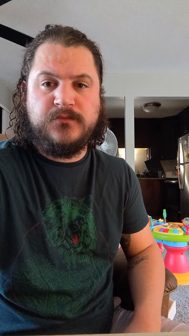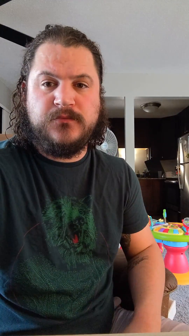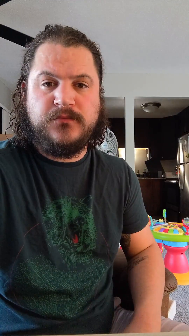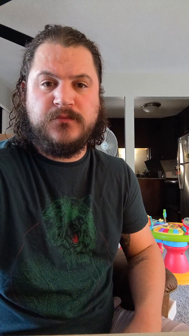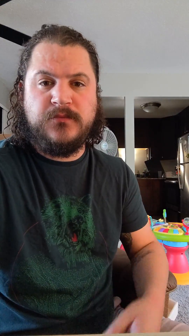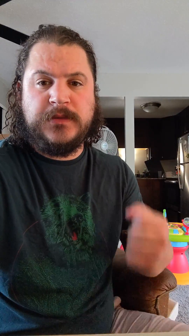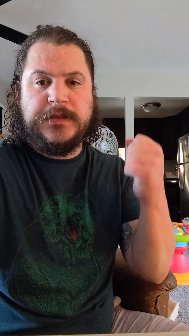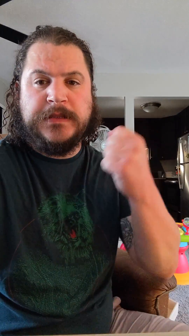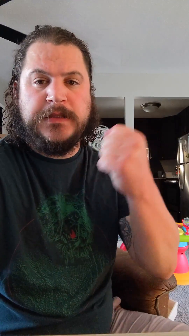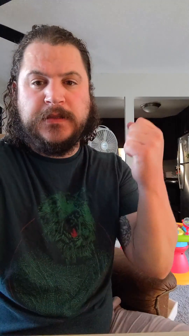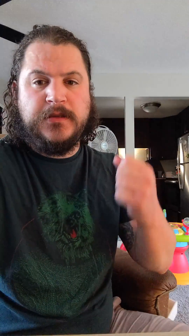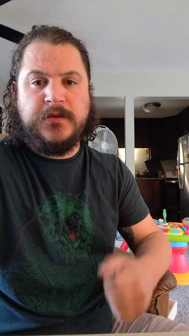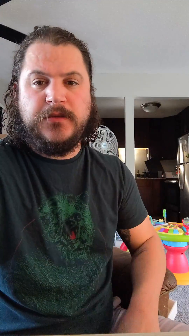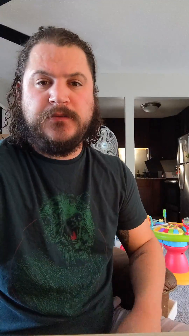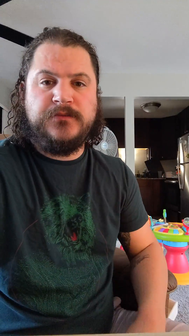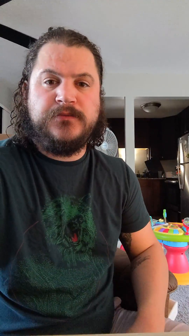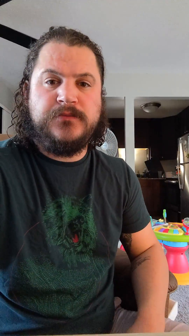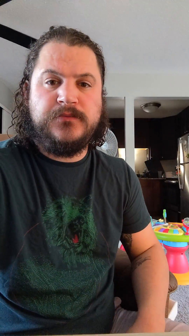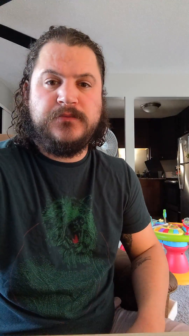hit